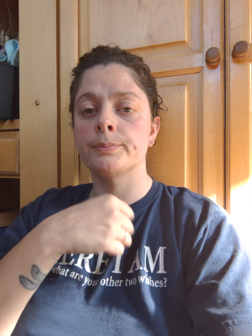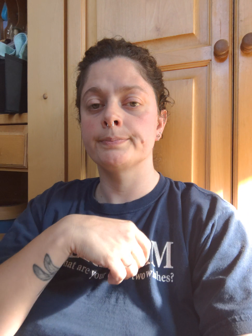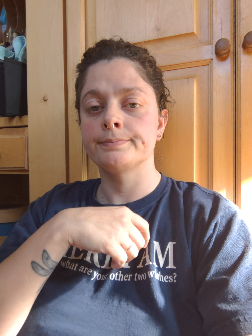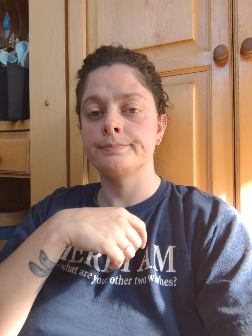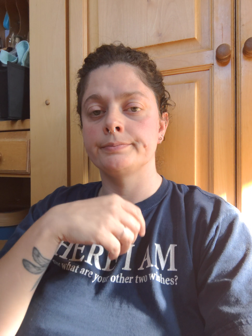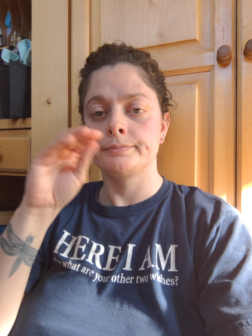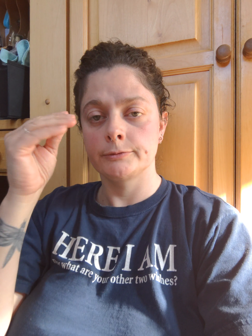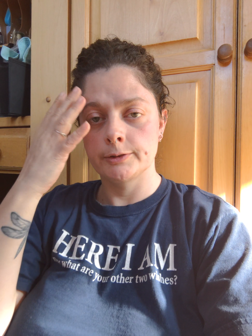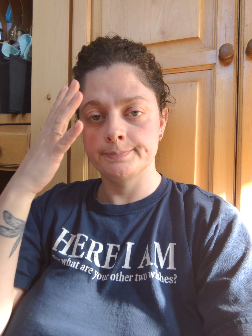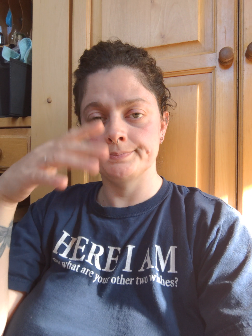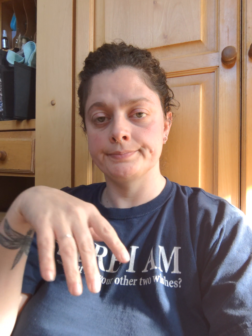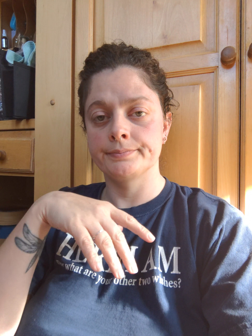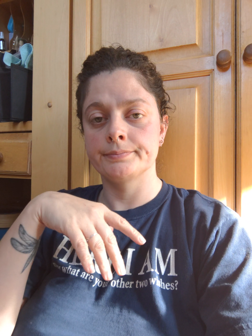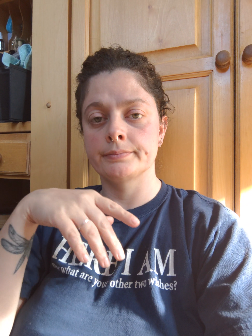sun